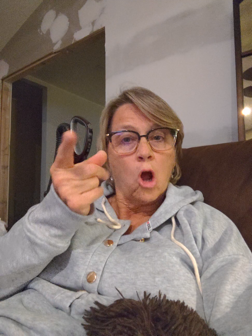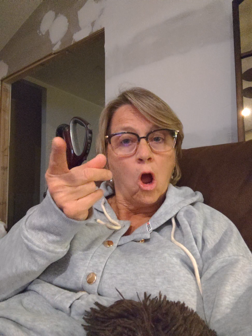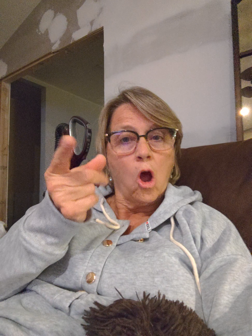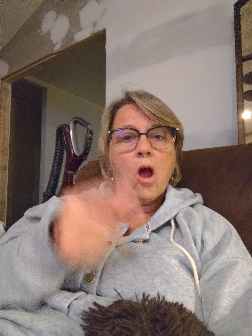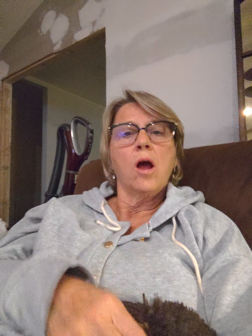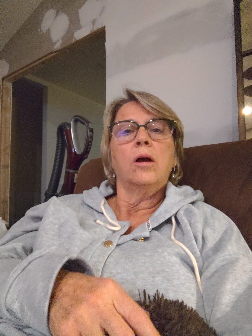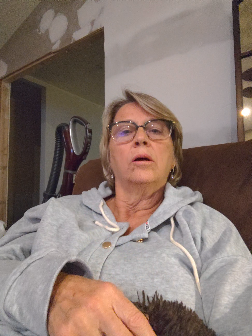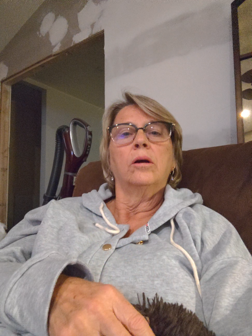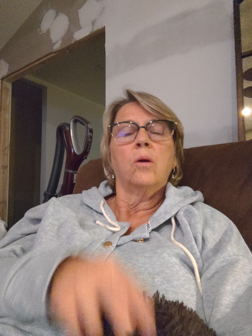dog